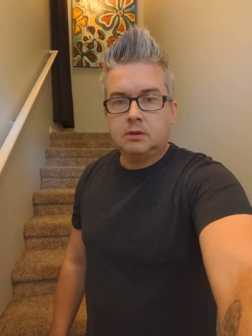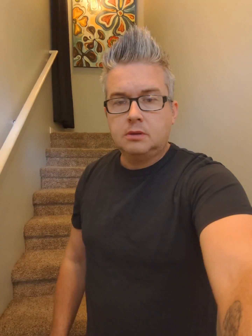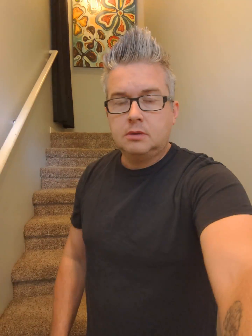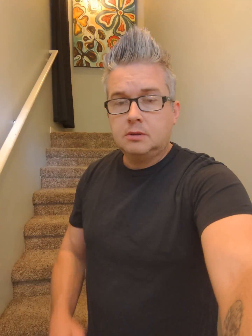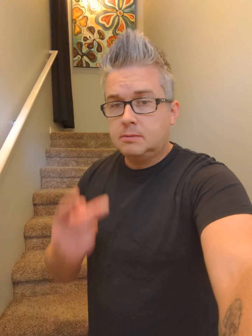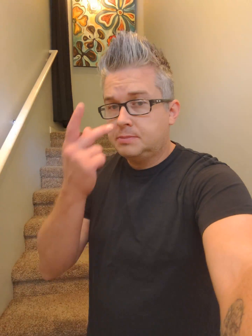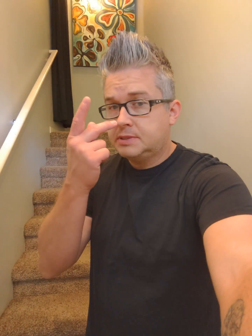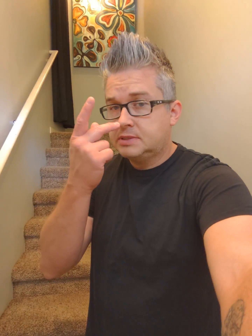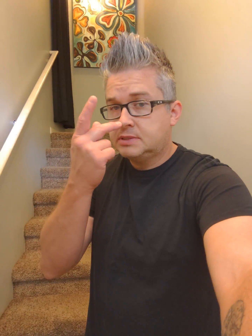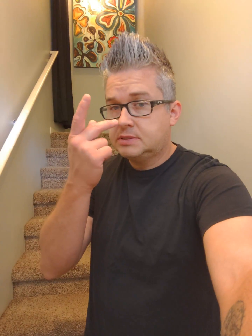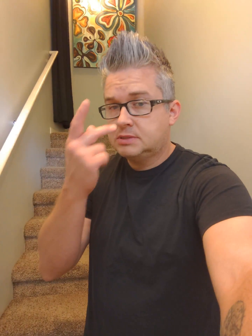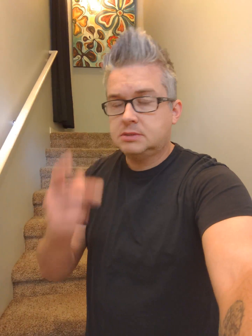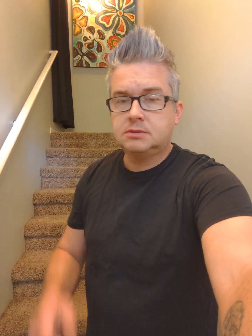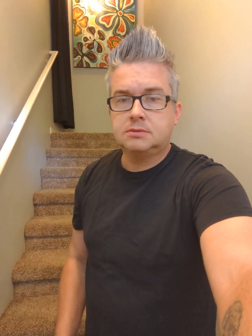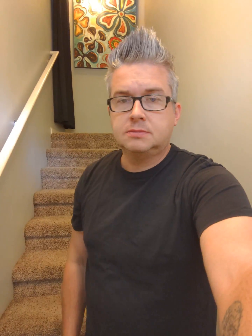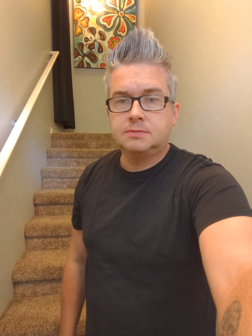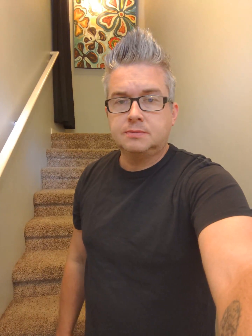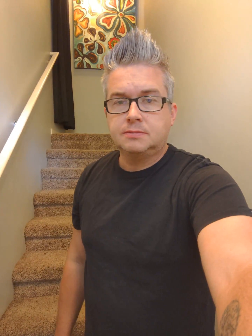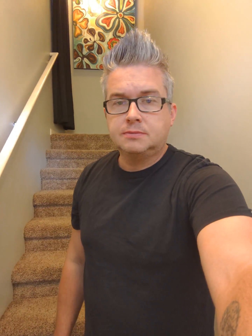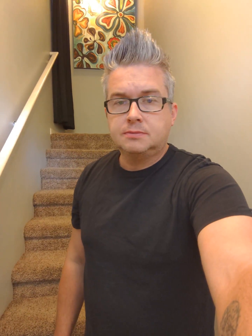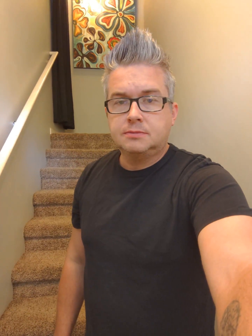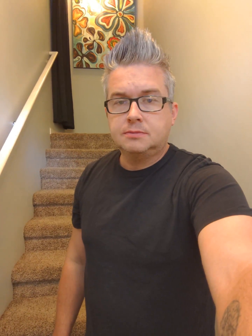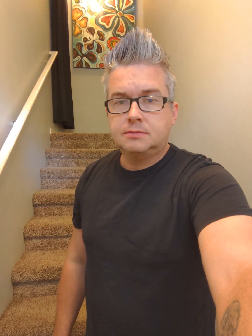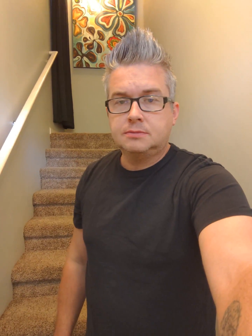penis